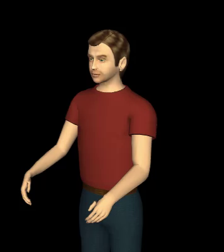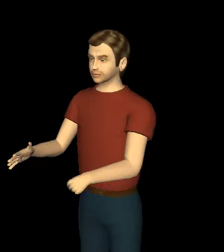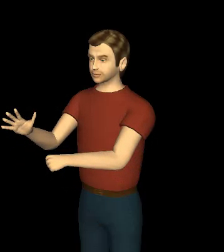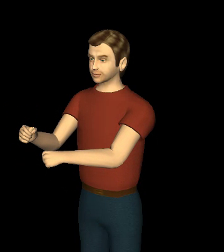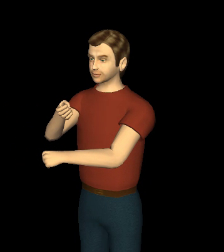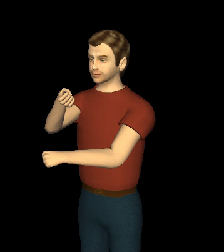يربح